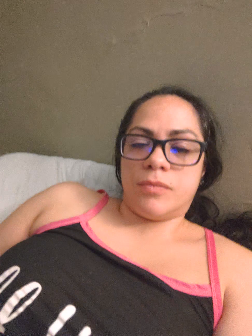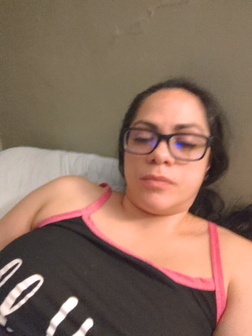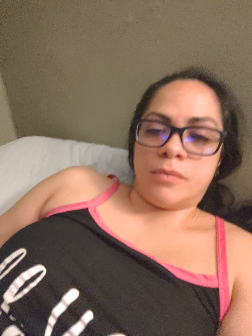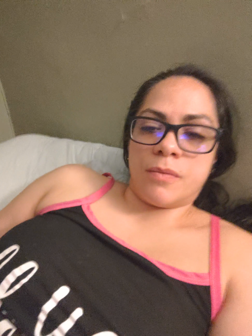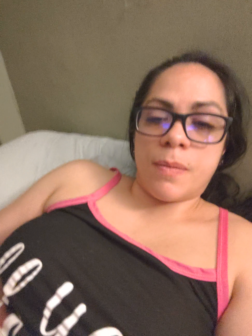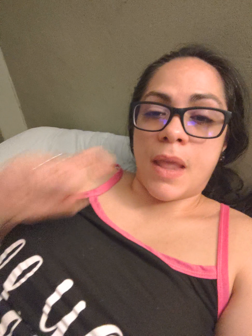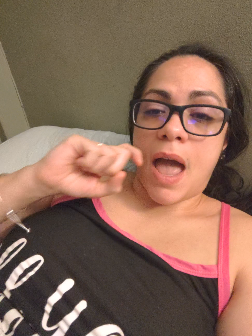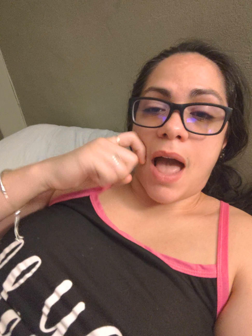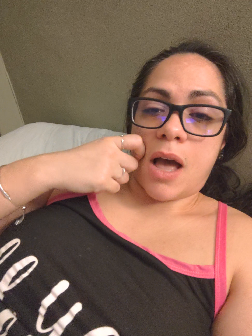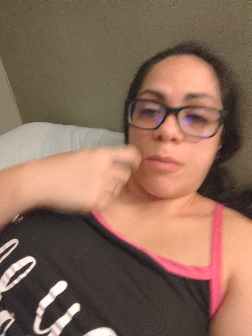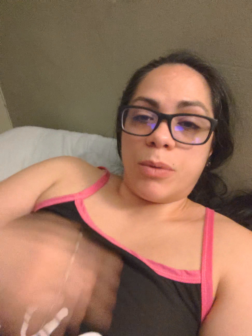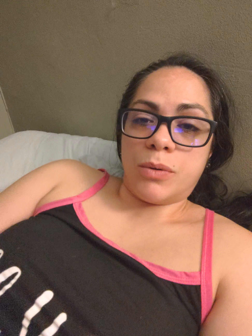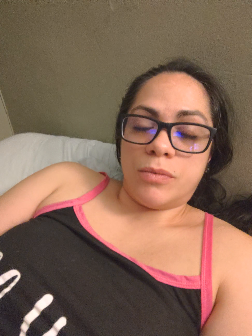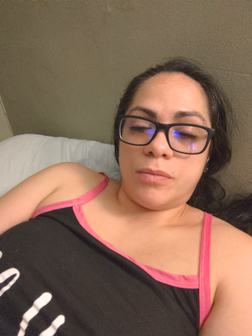apple